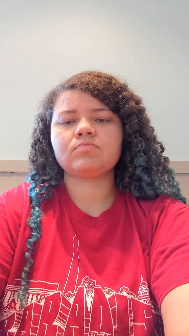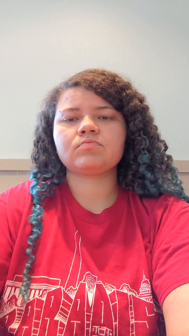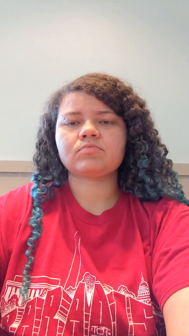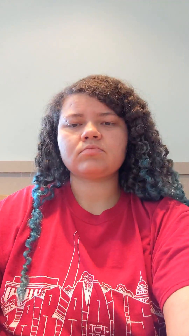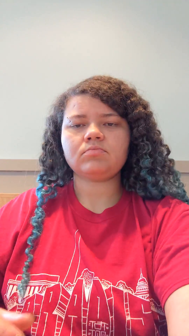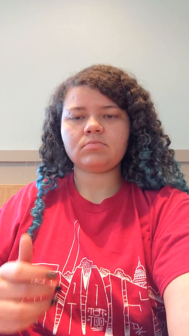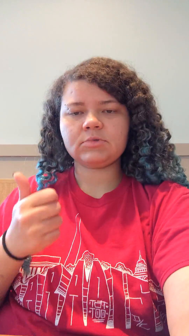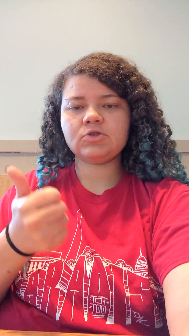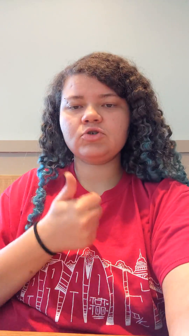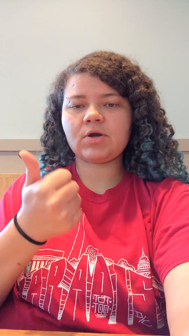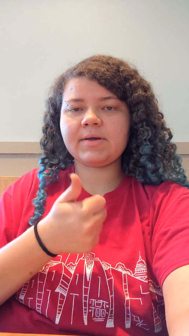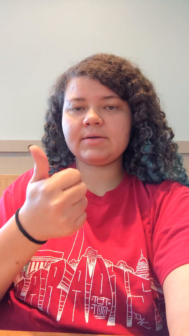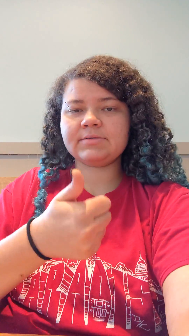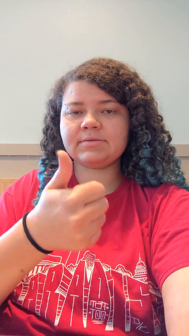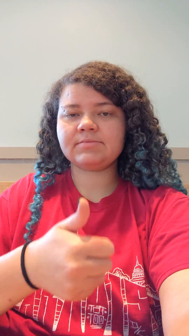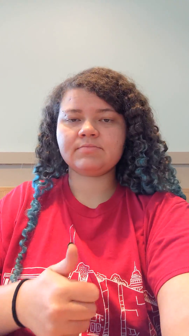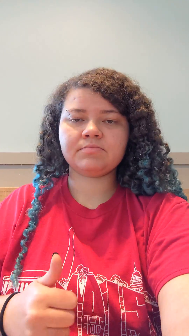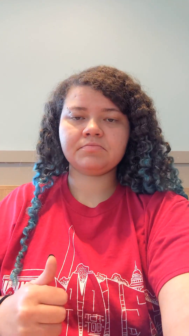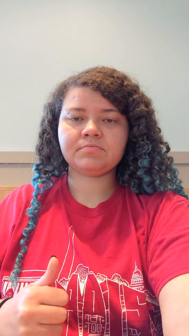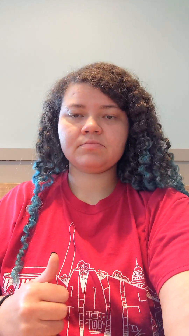chase